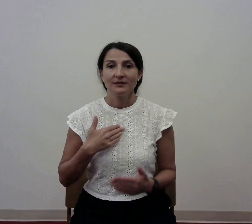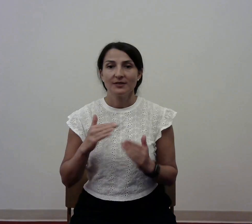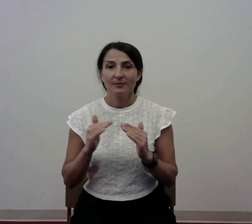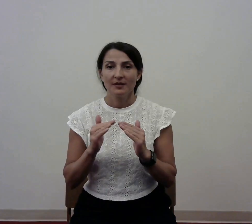ev